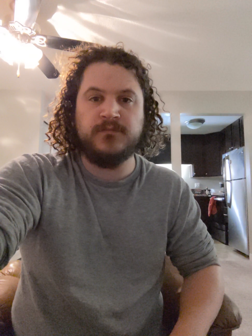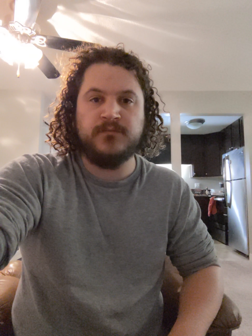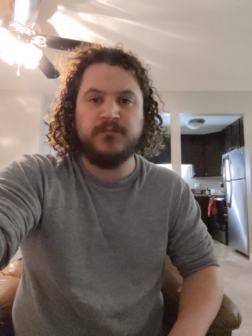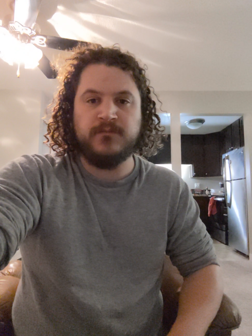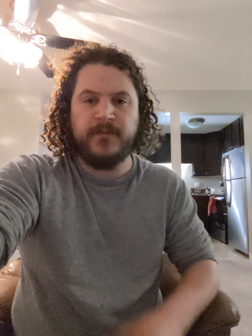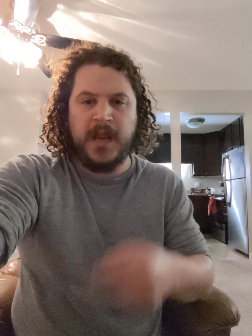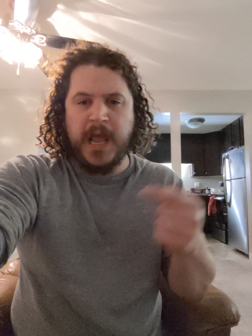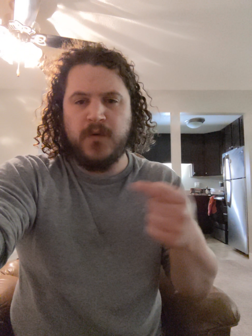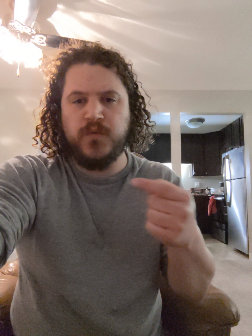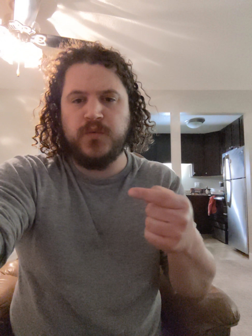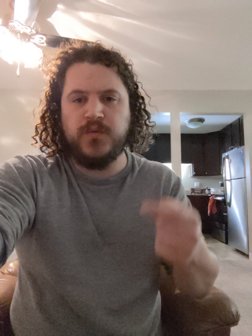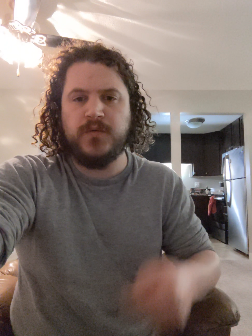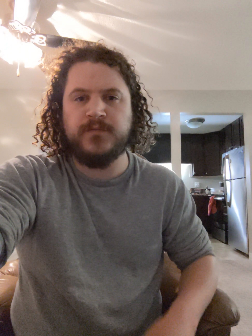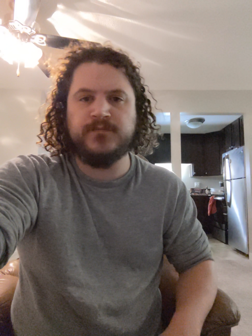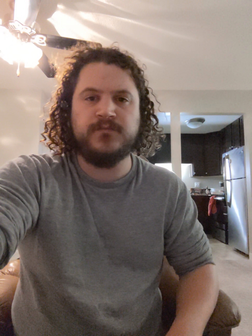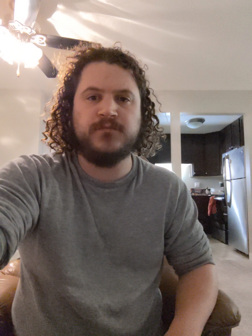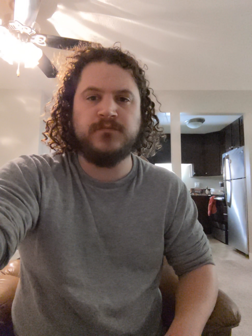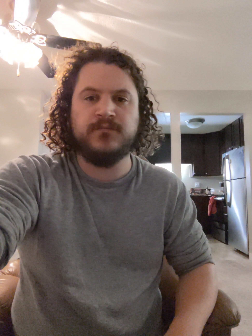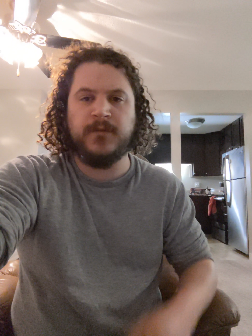owie